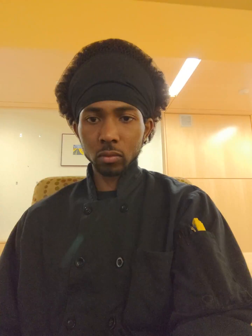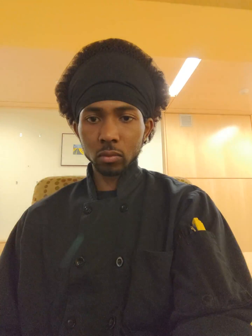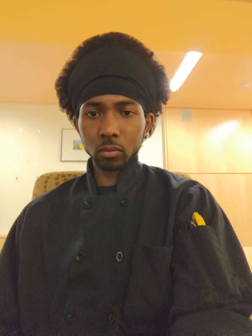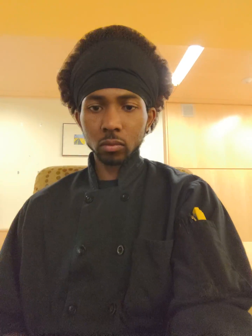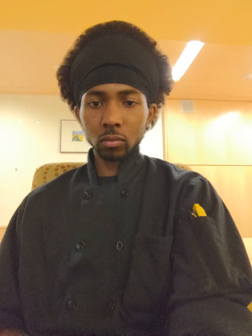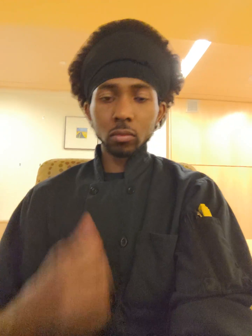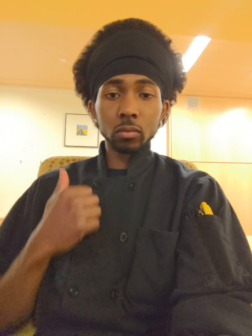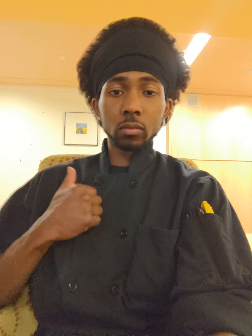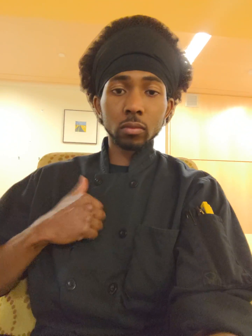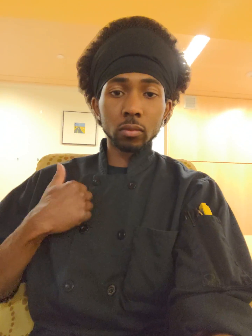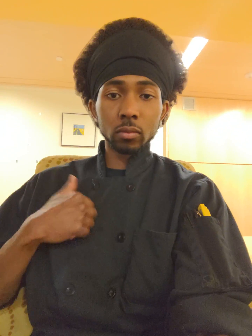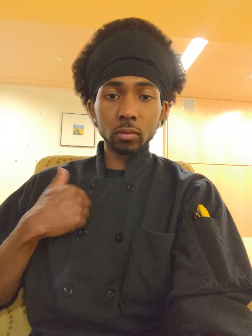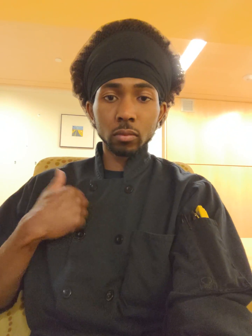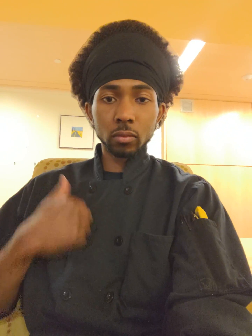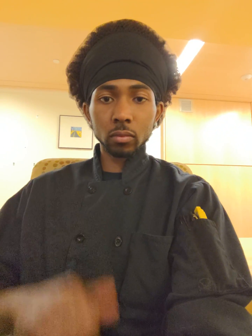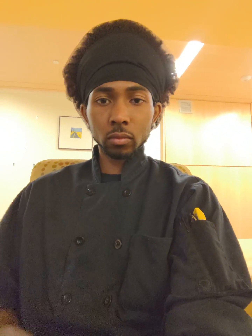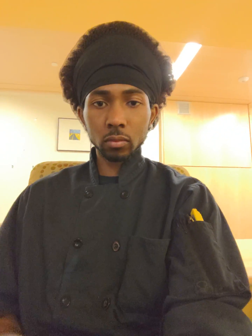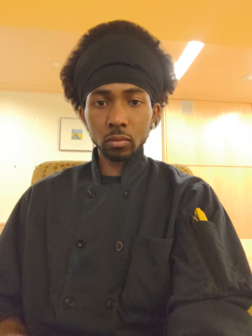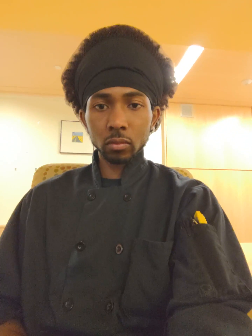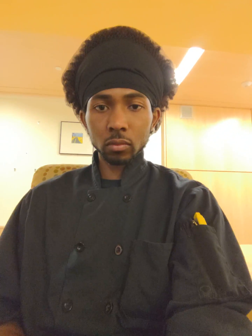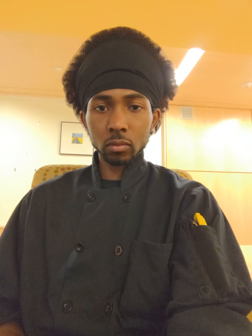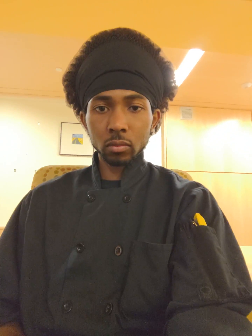bathtub